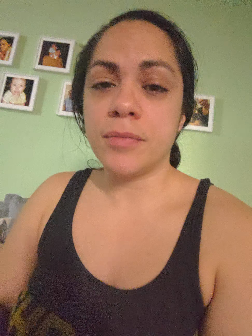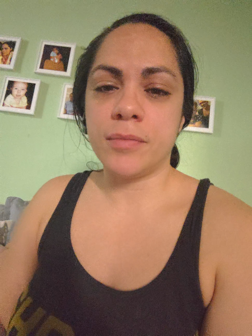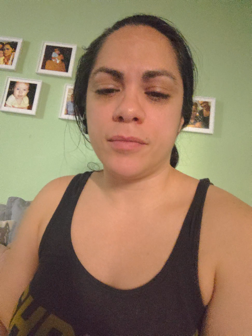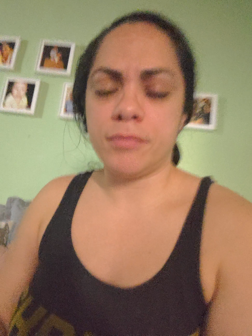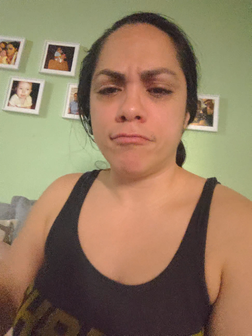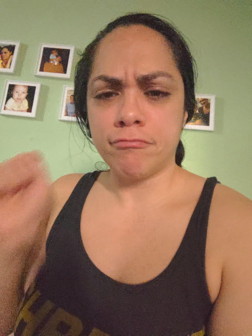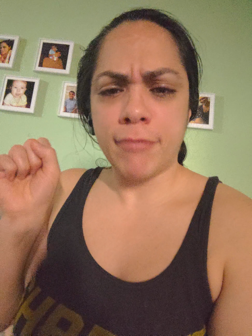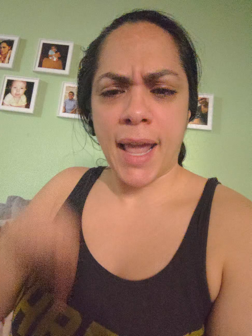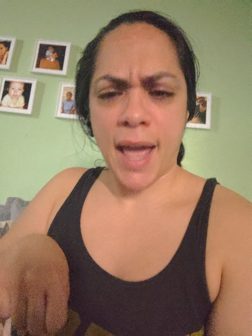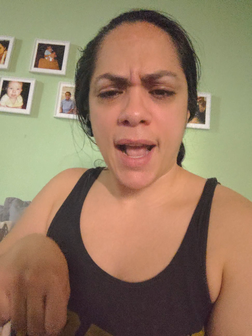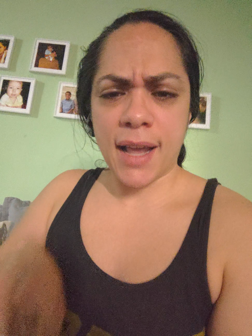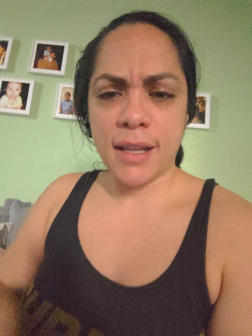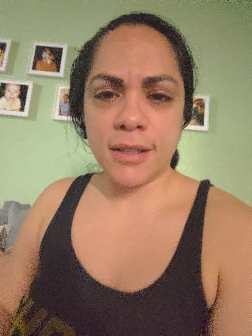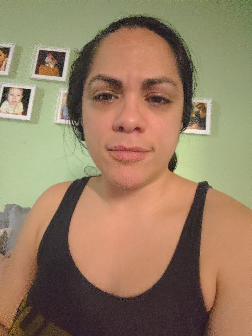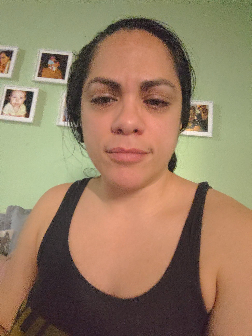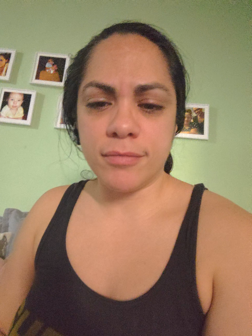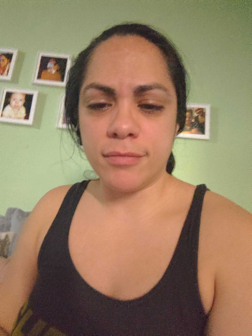can